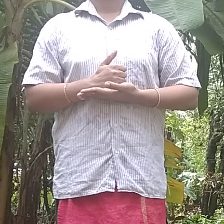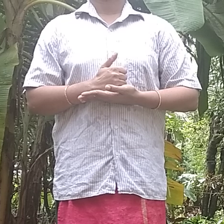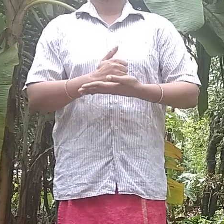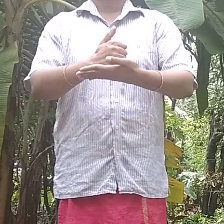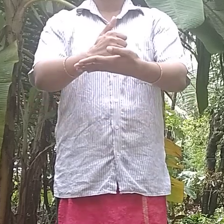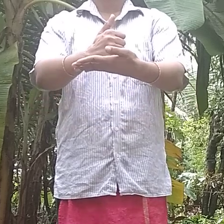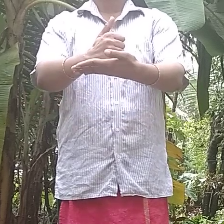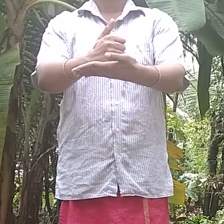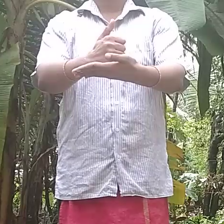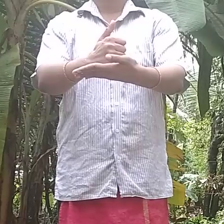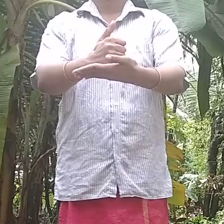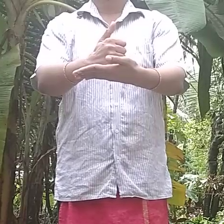Help